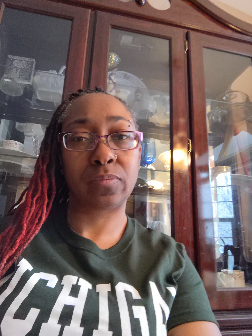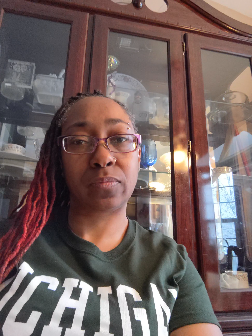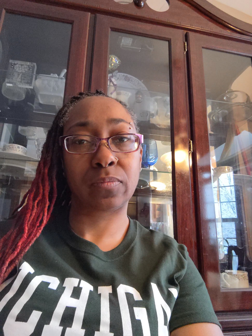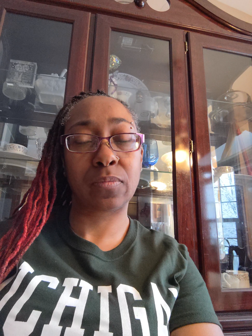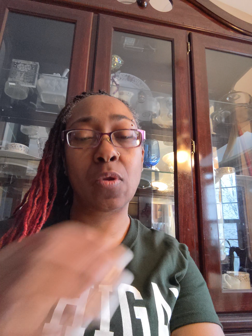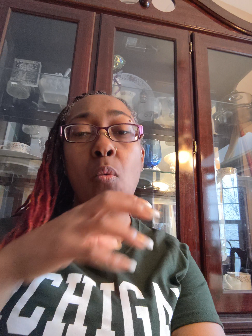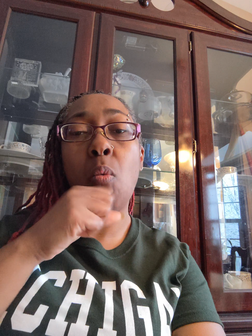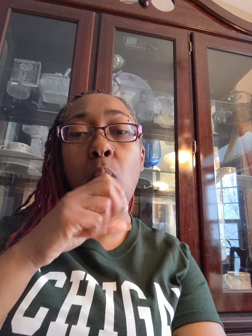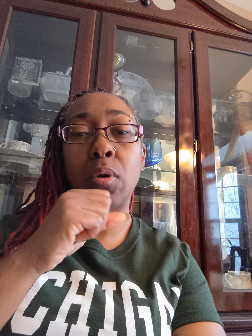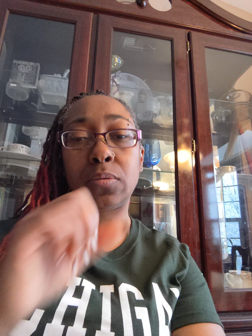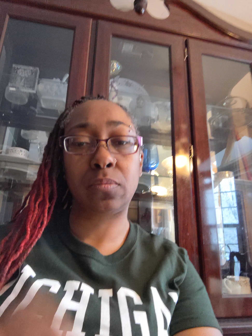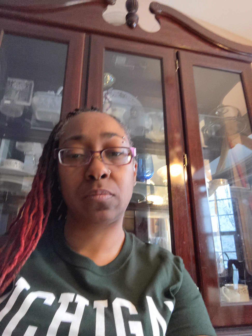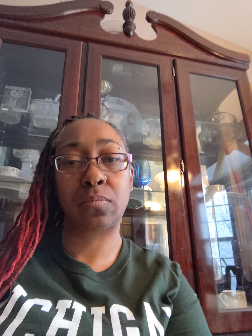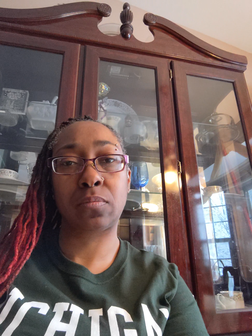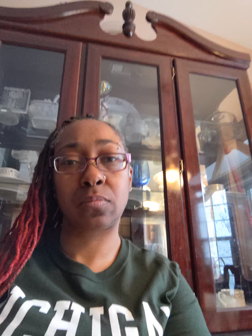orange